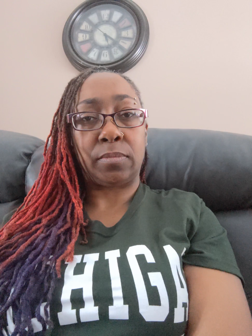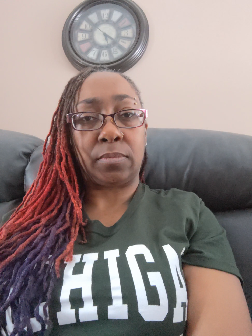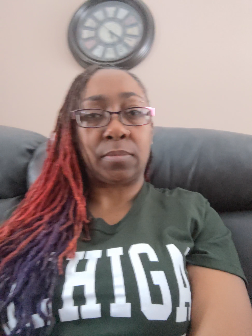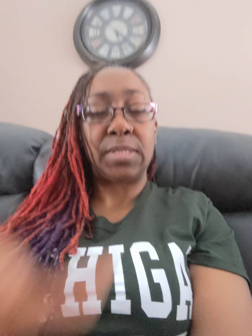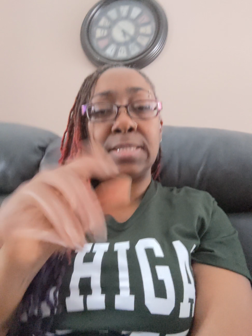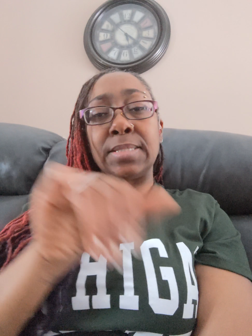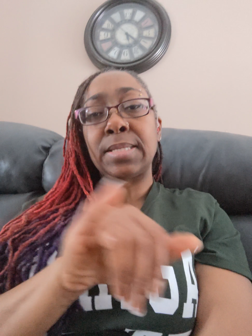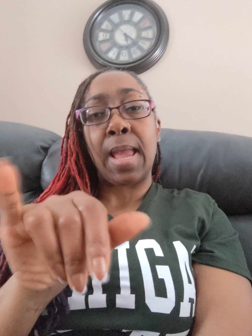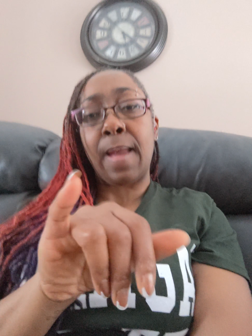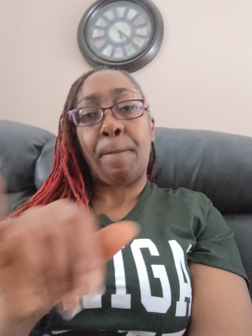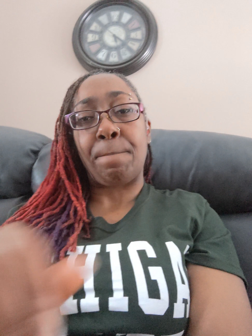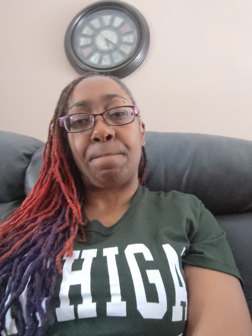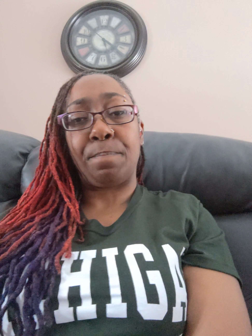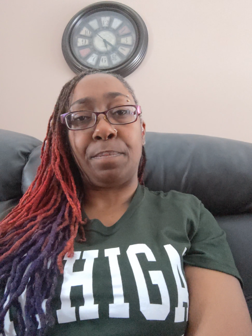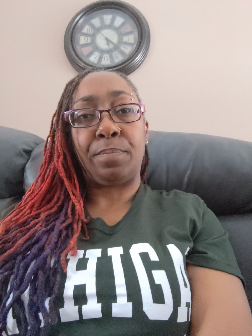same